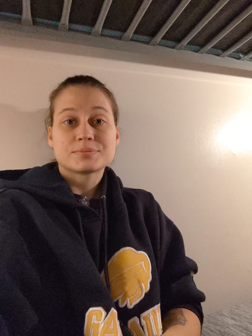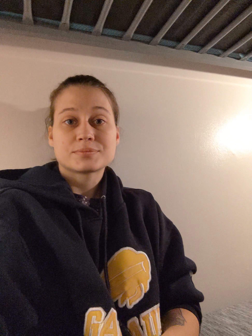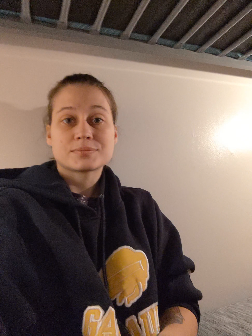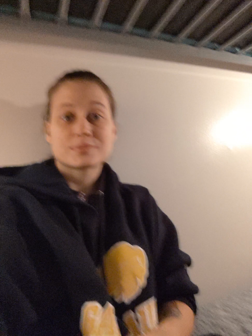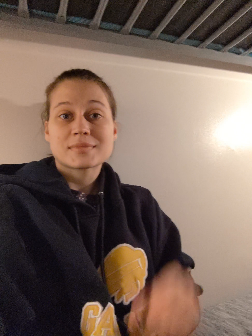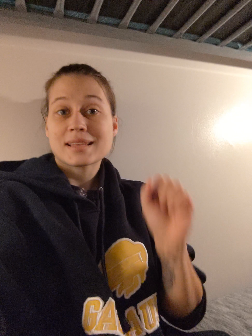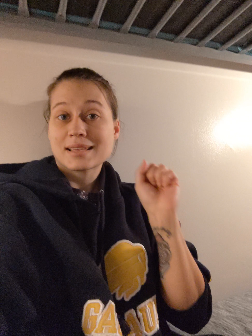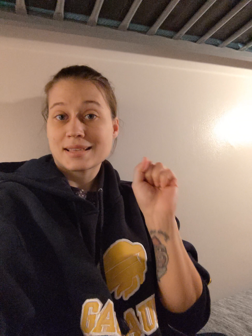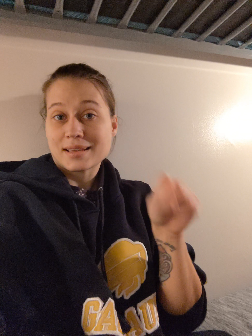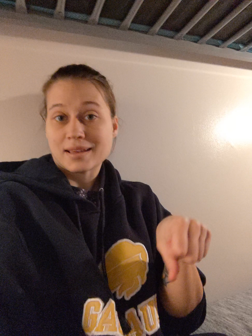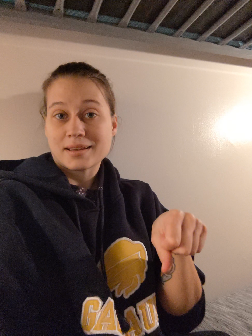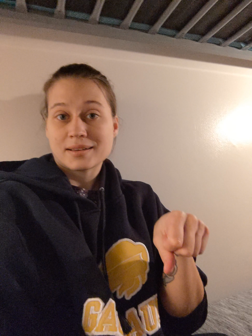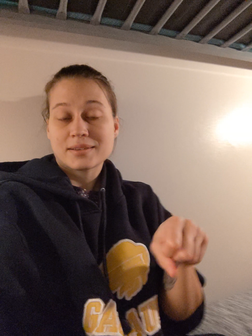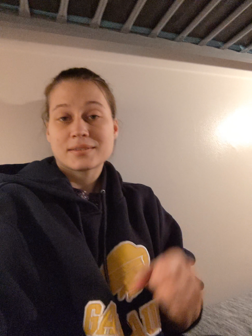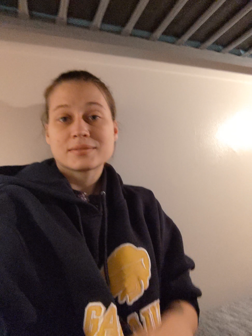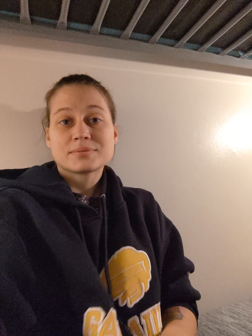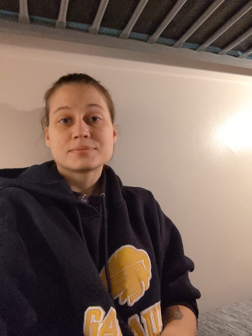can